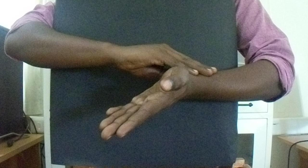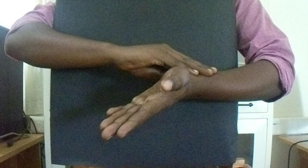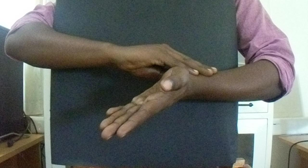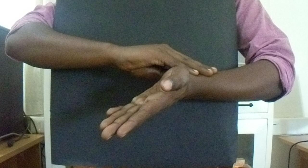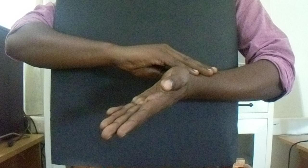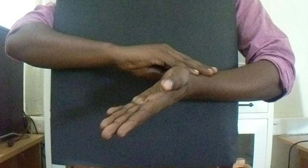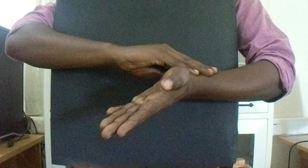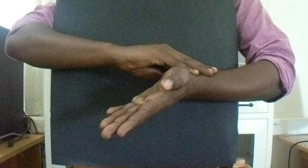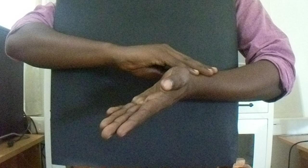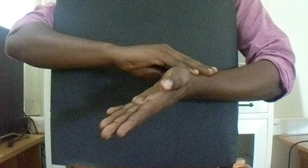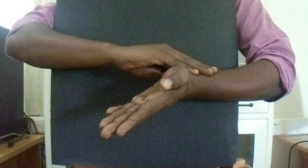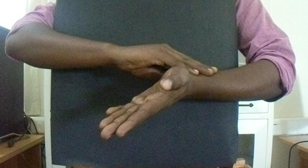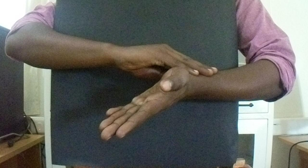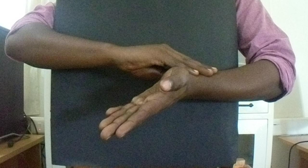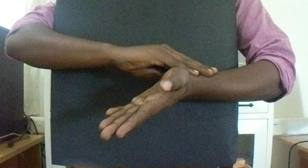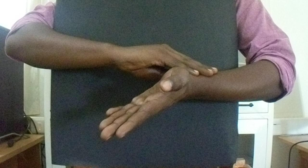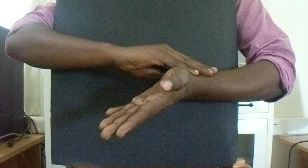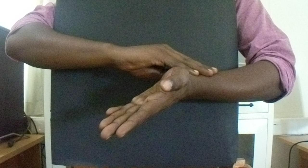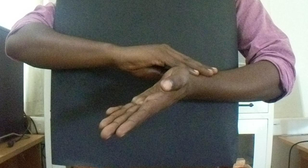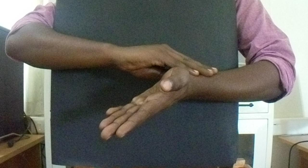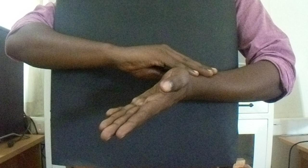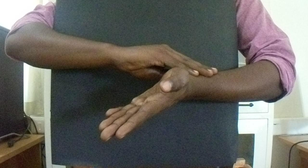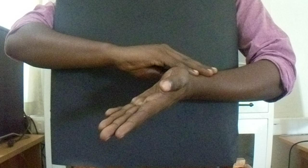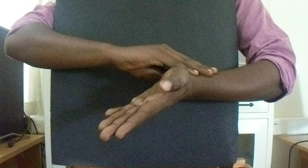doctor